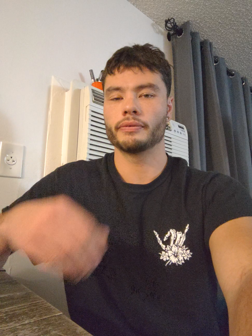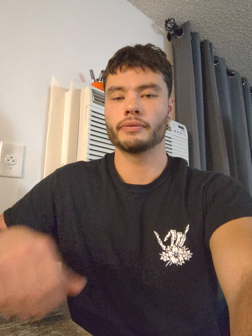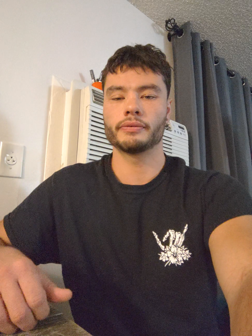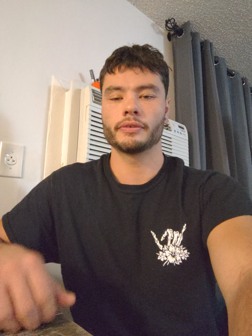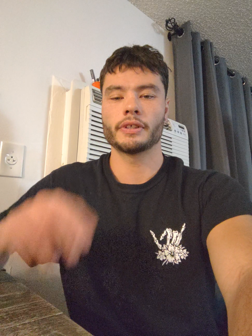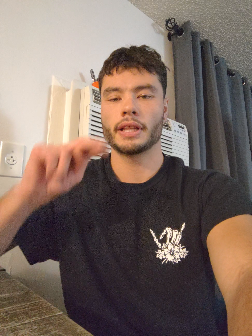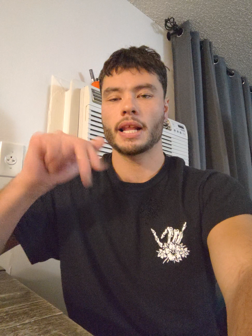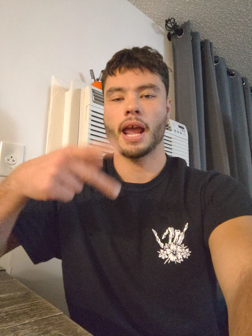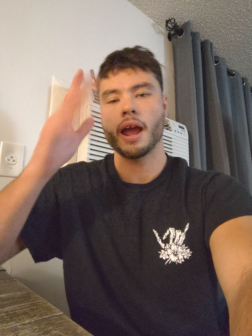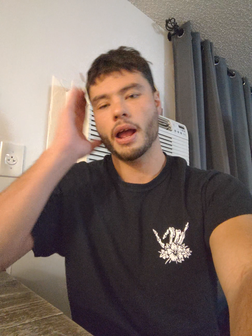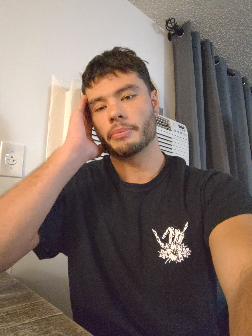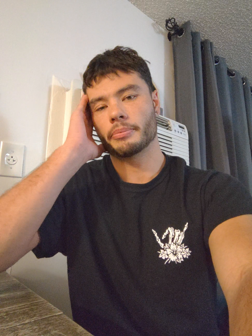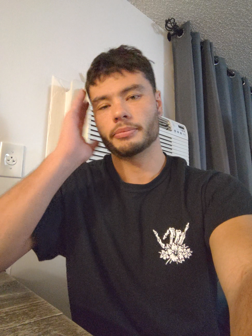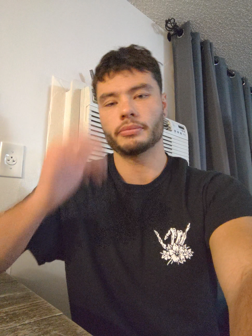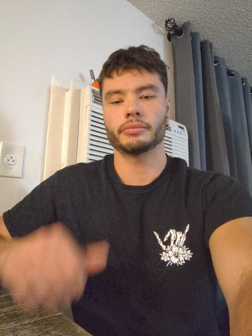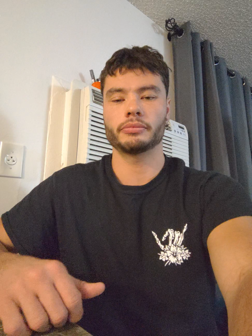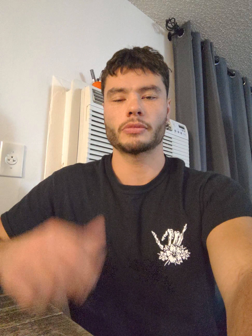nap